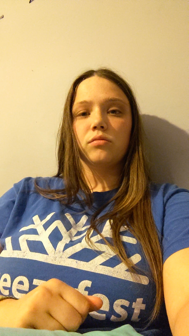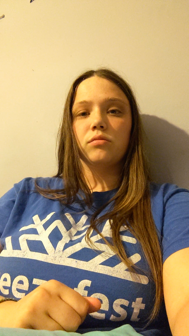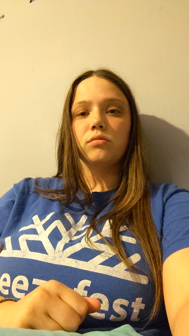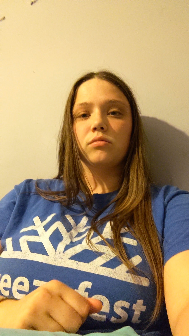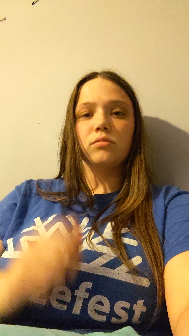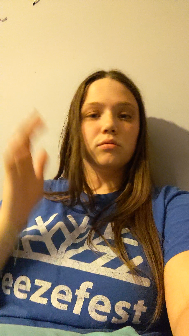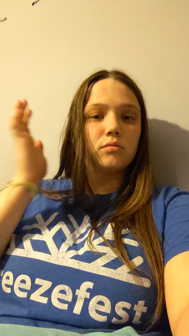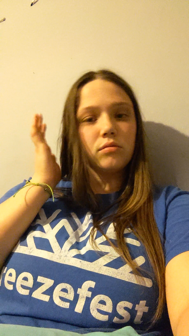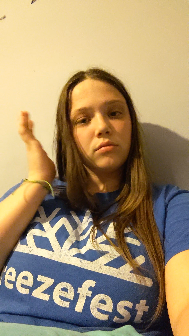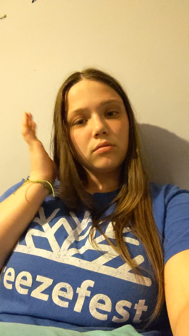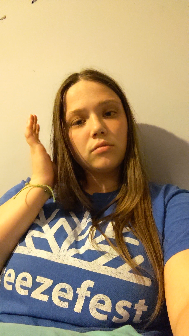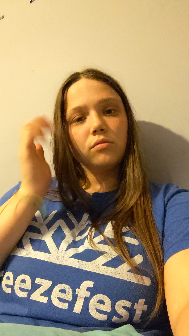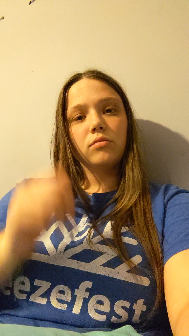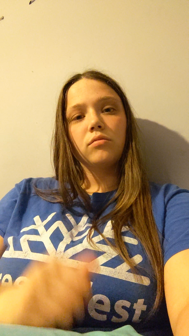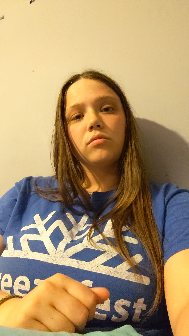pillow